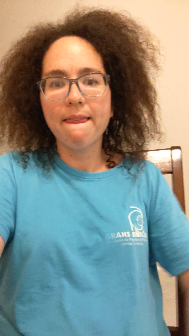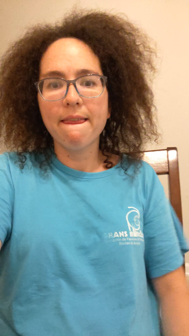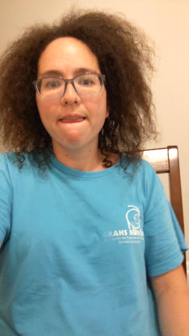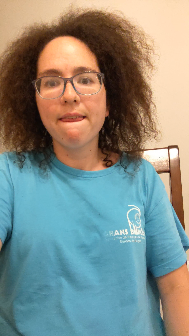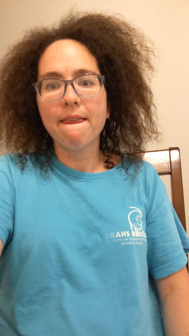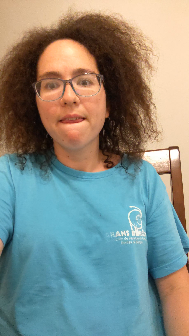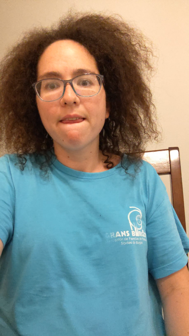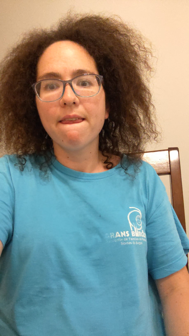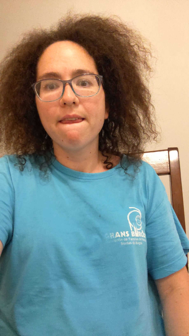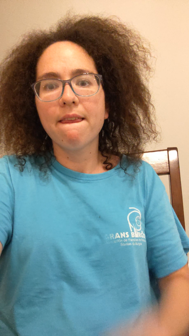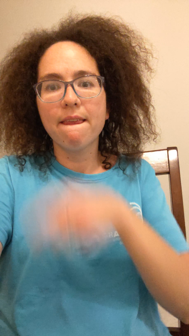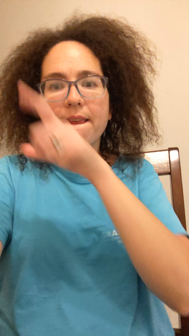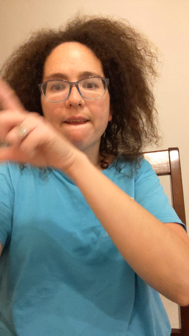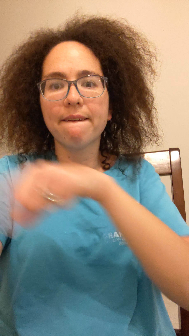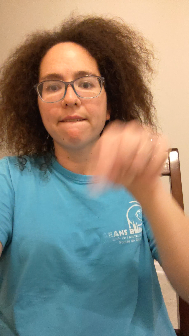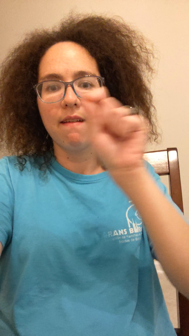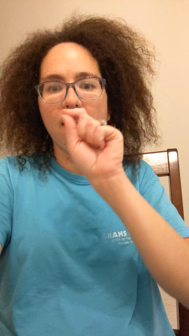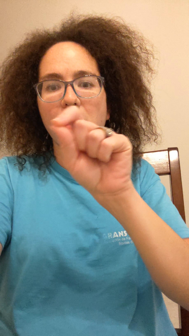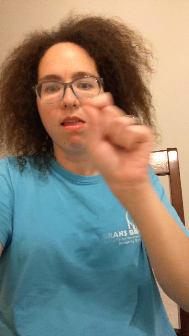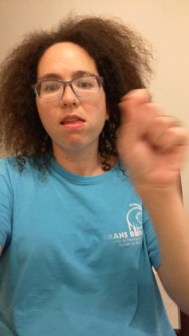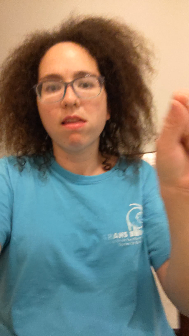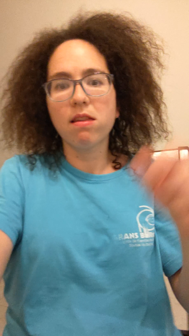peas